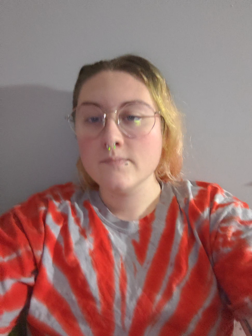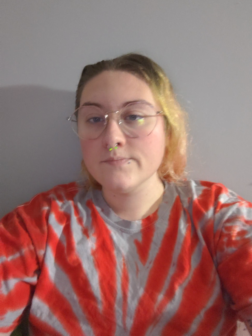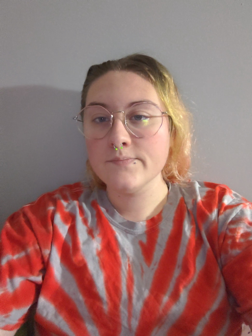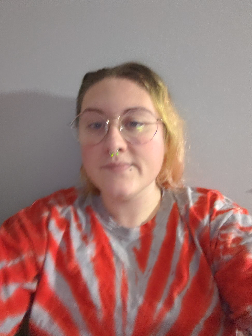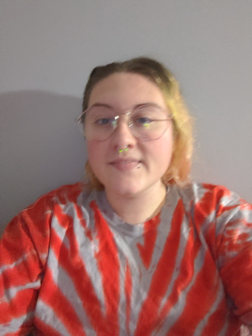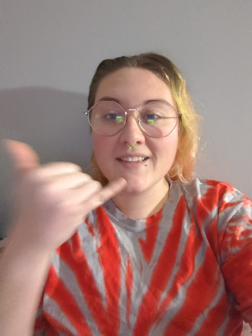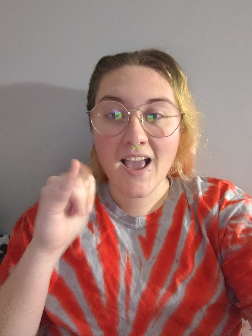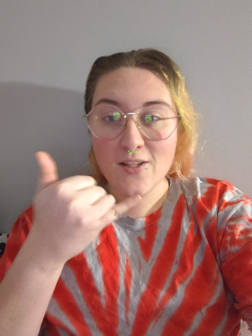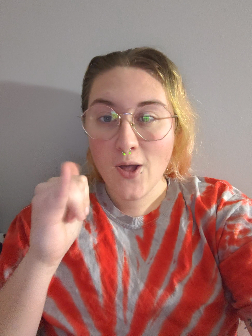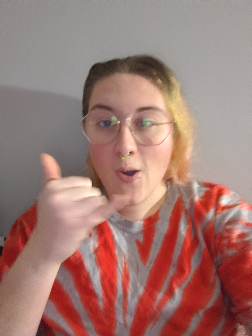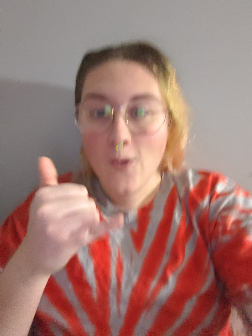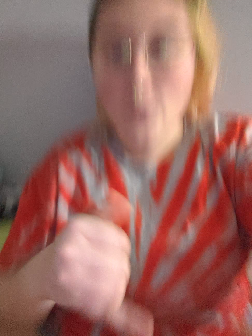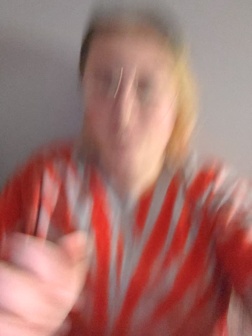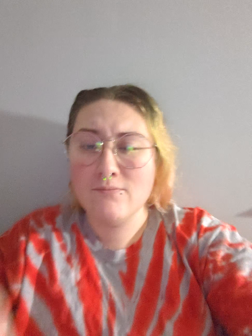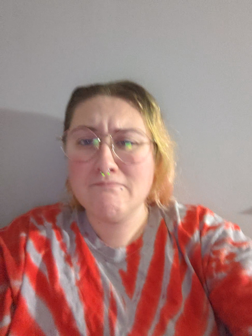yellow